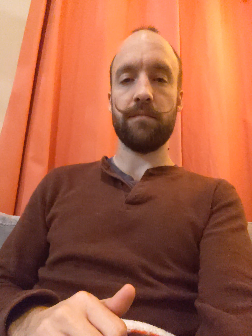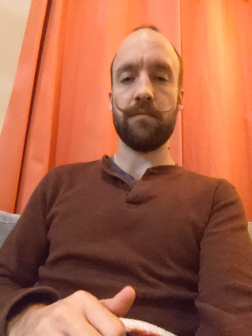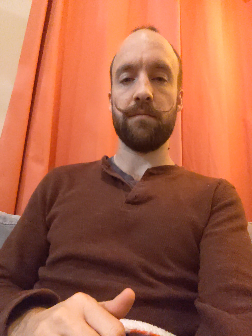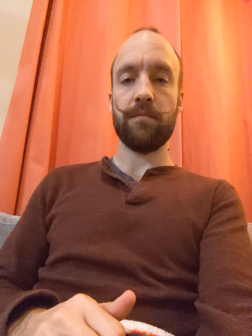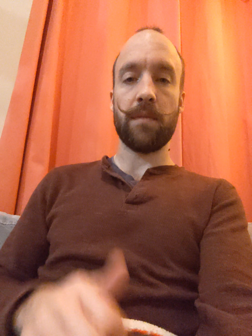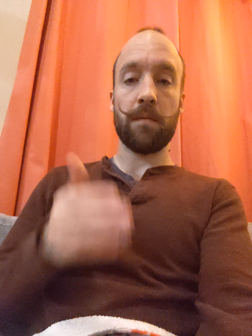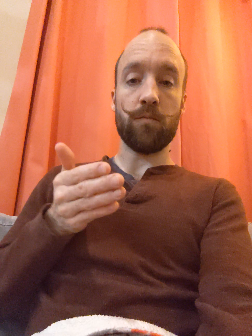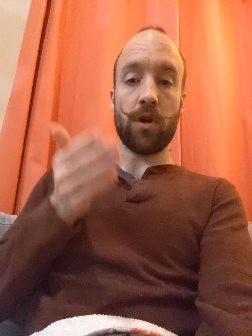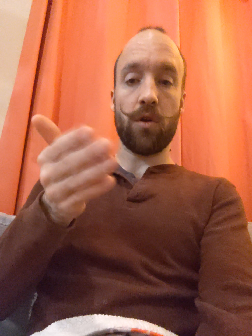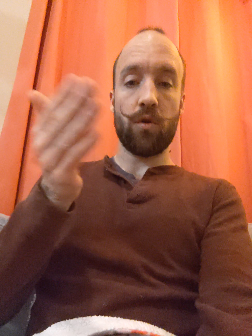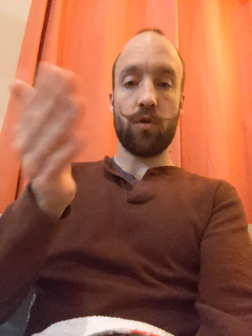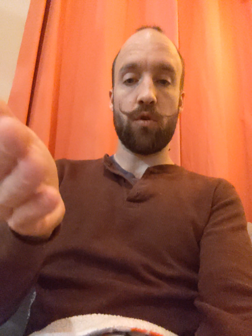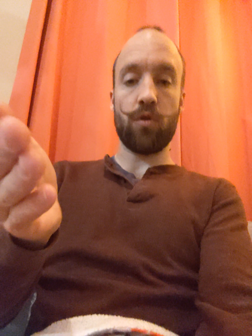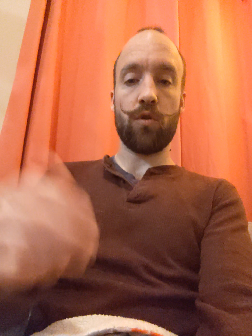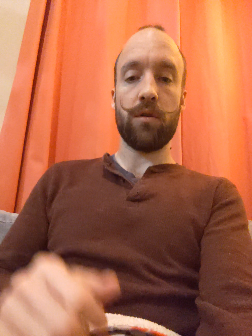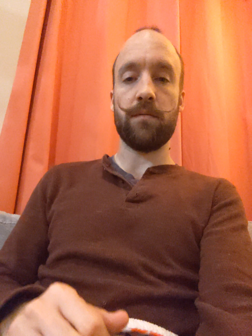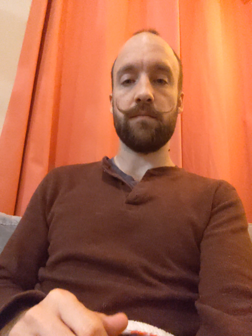boat